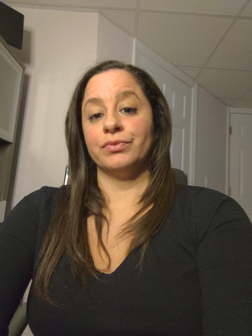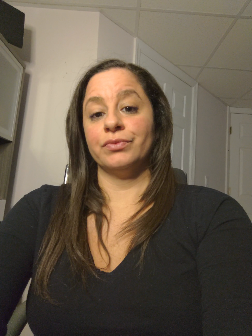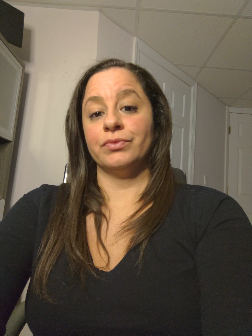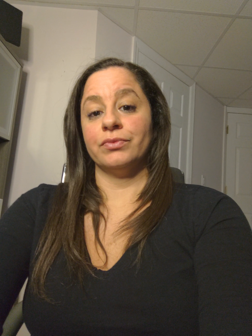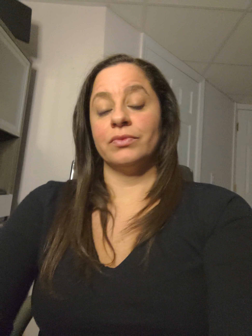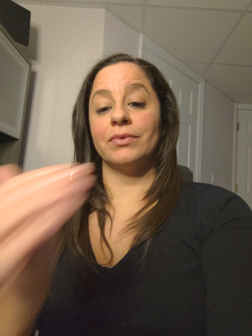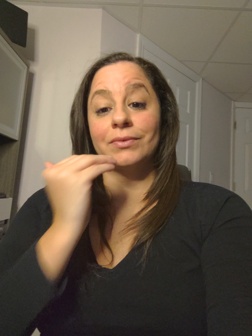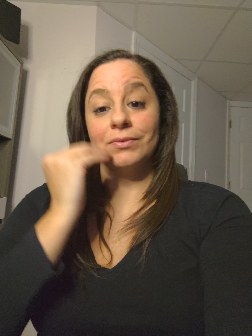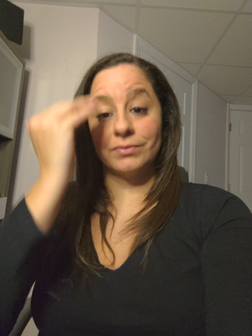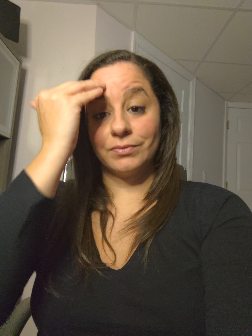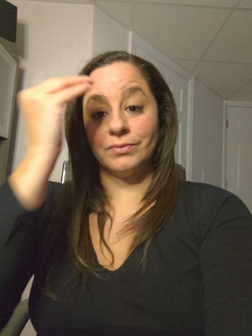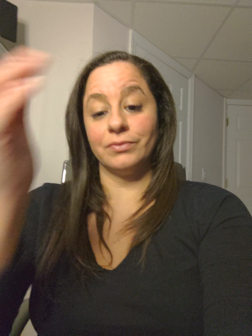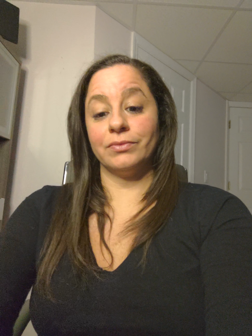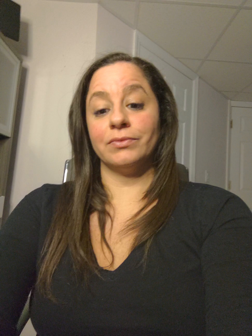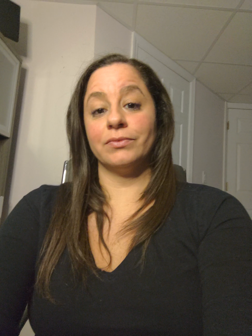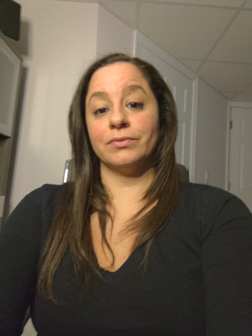head